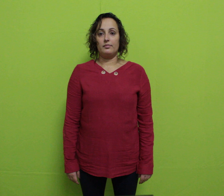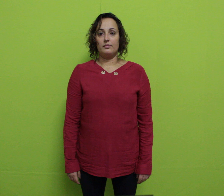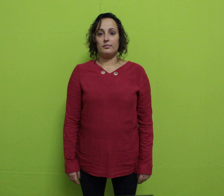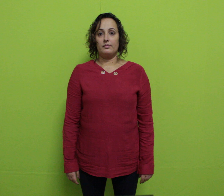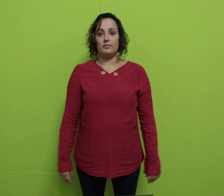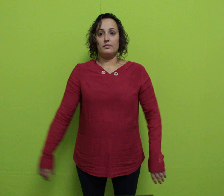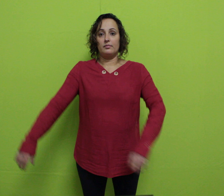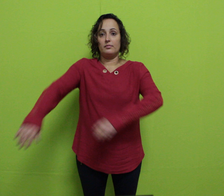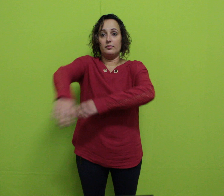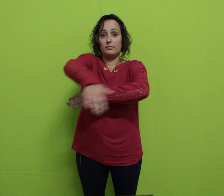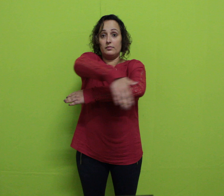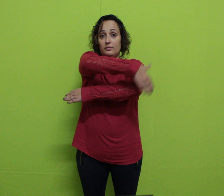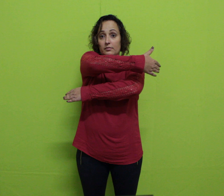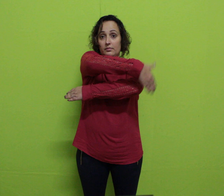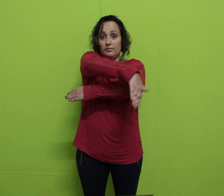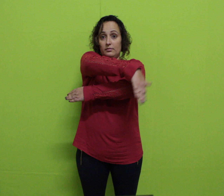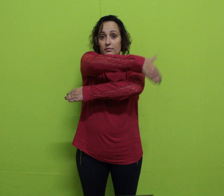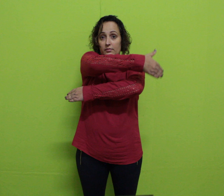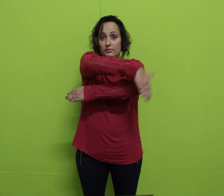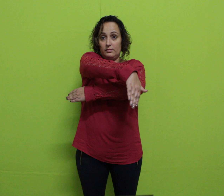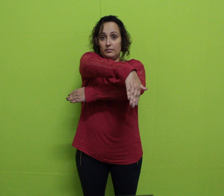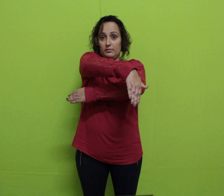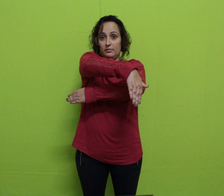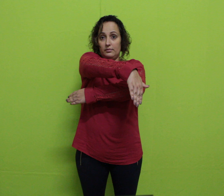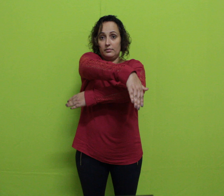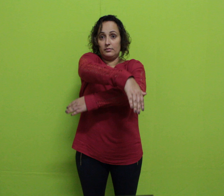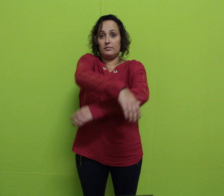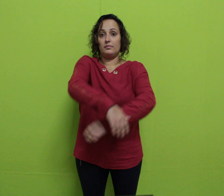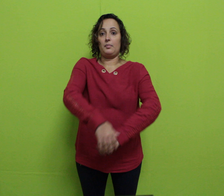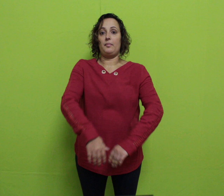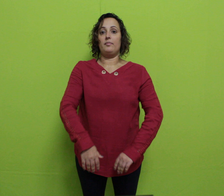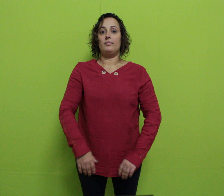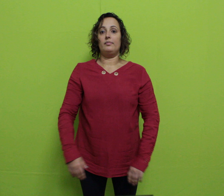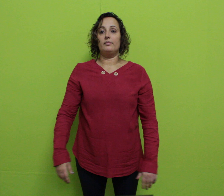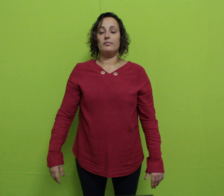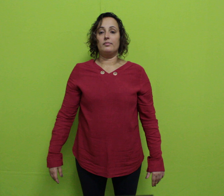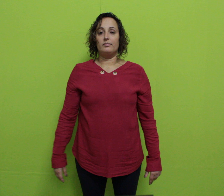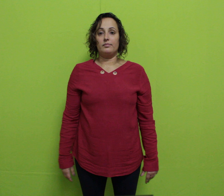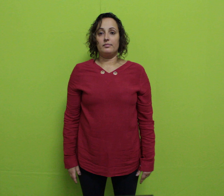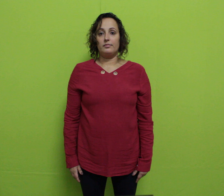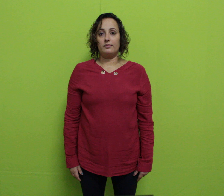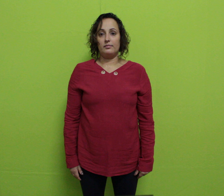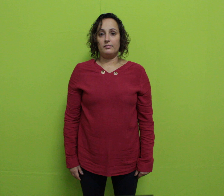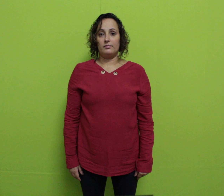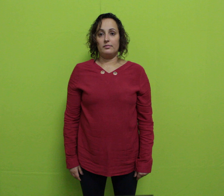esquina